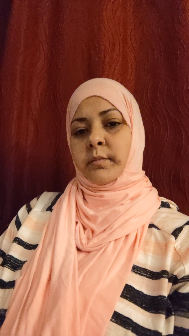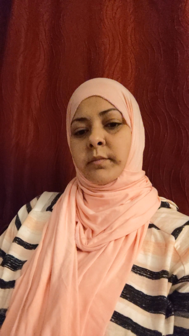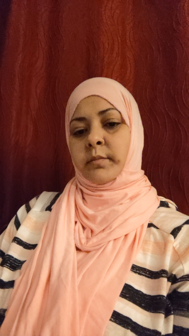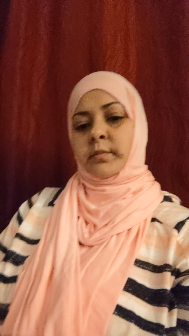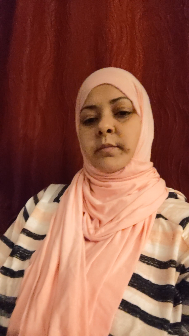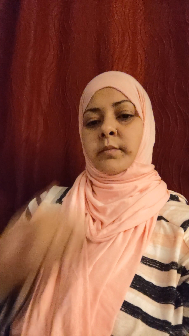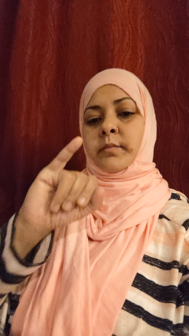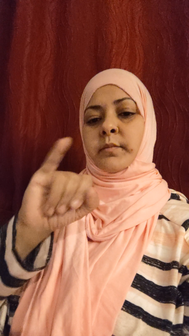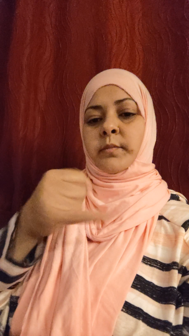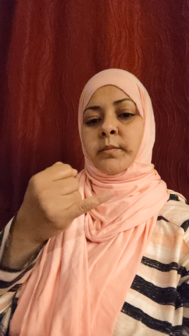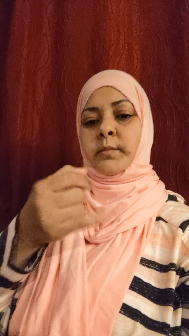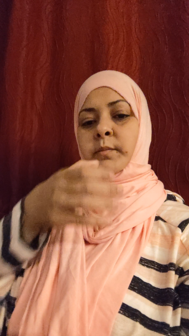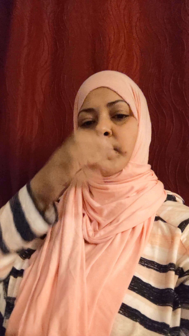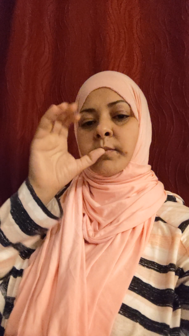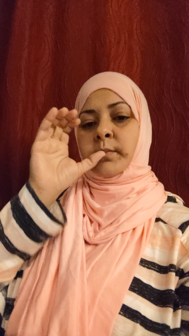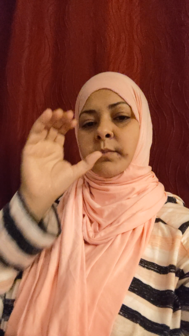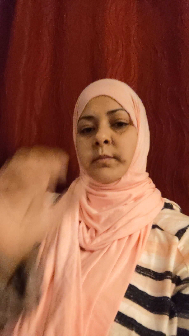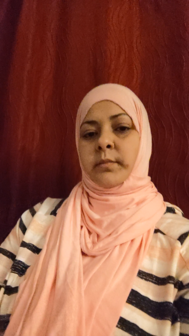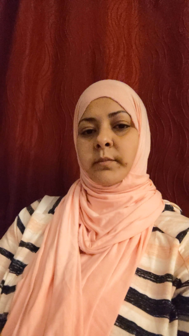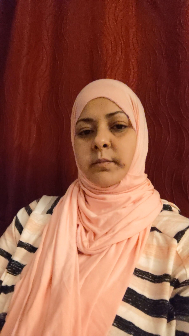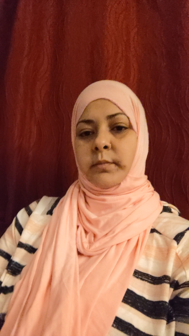juice